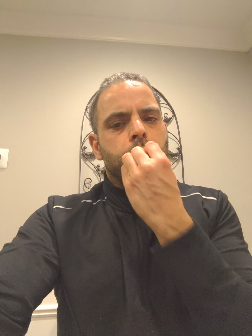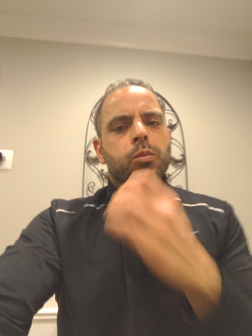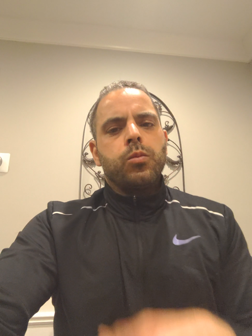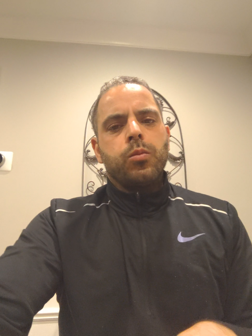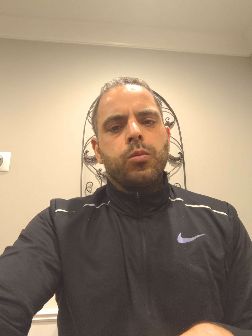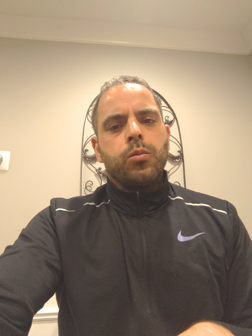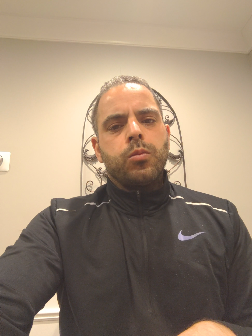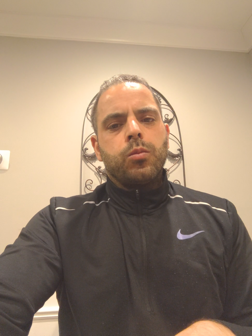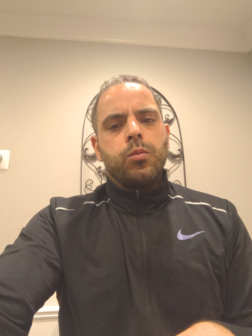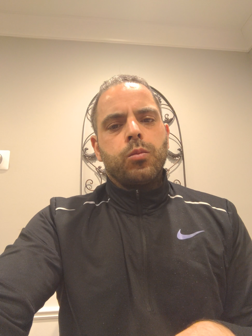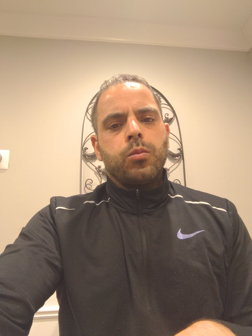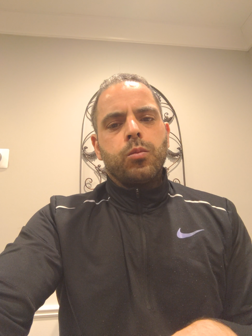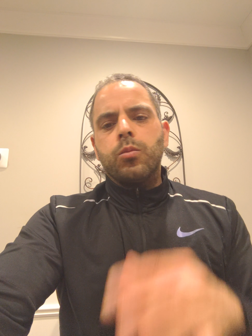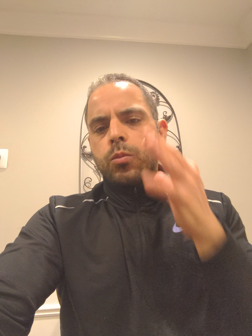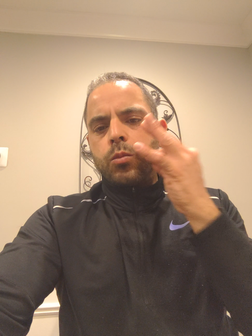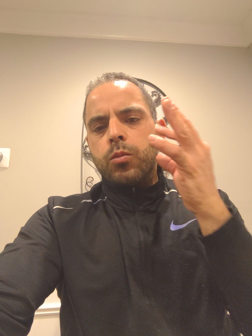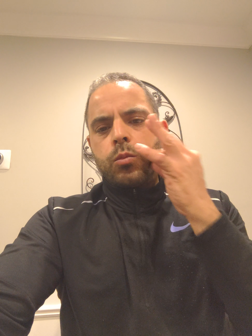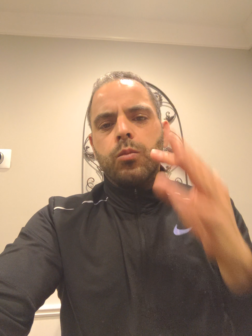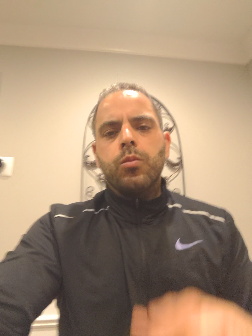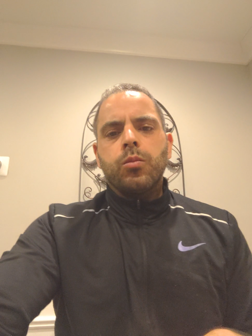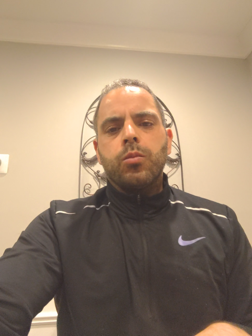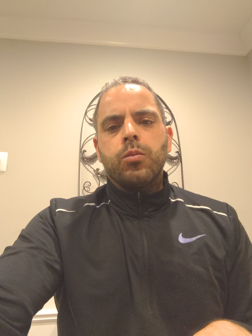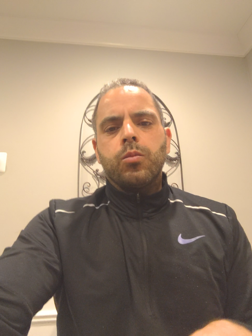cat